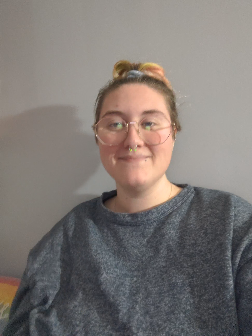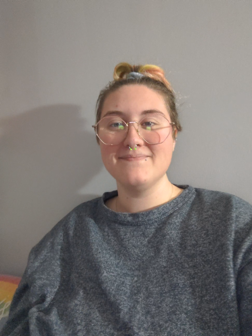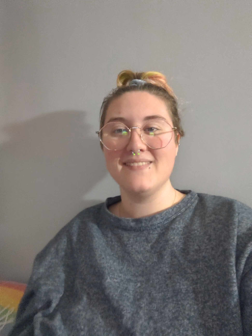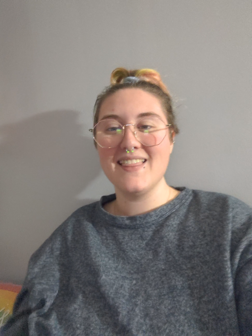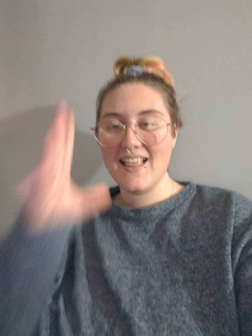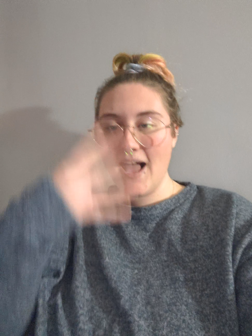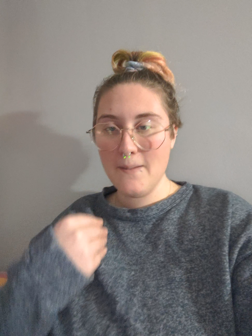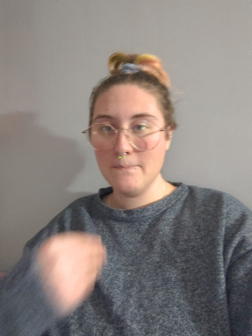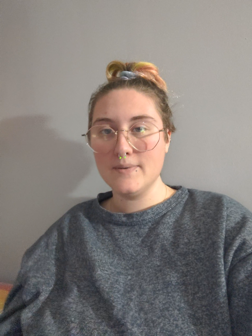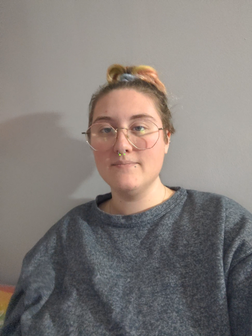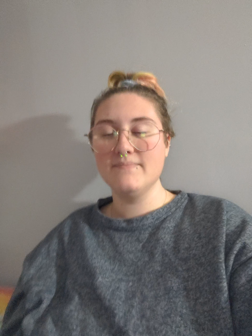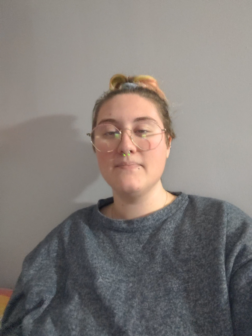nap